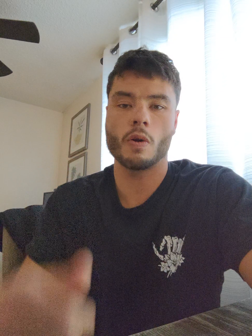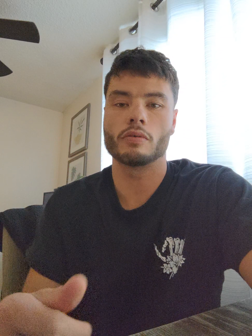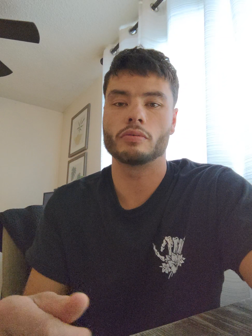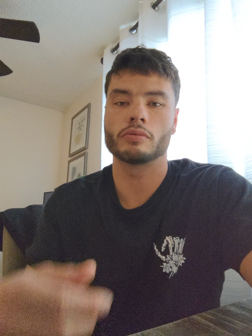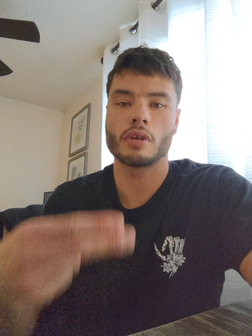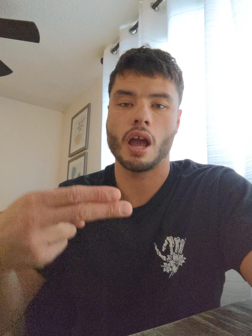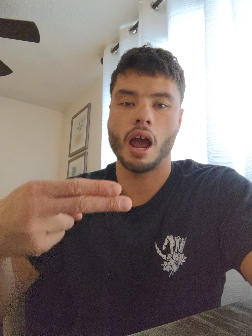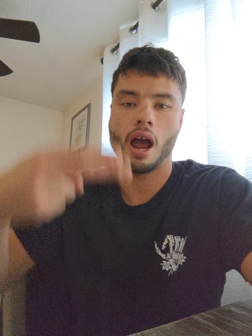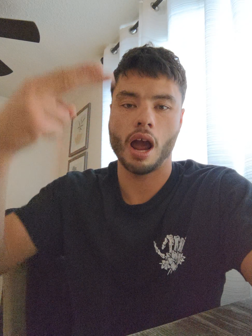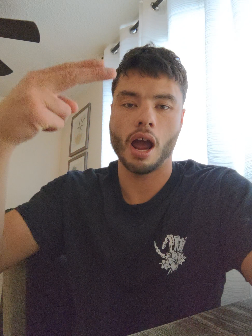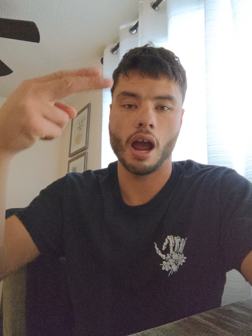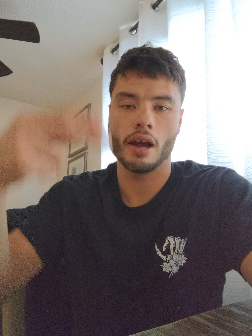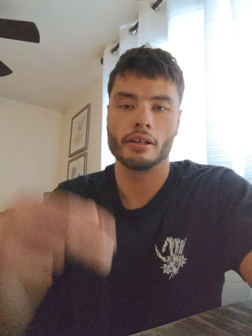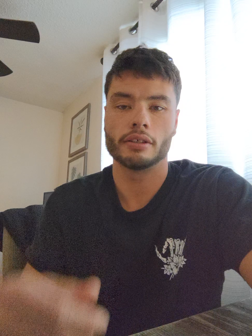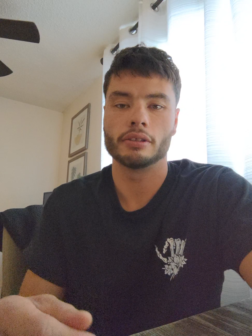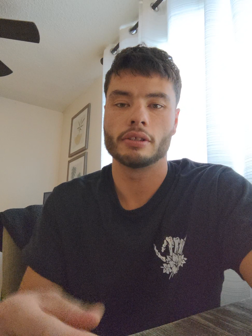high